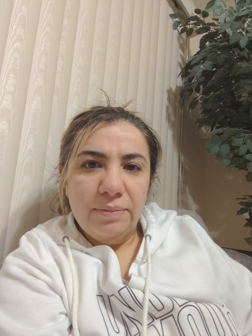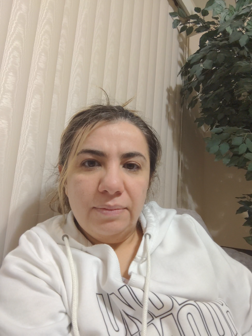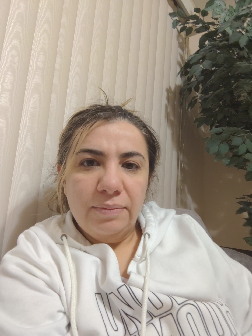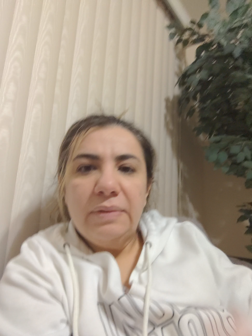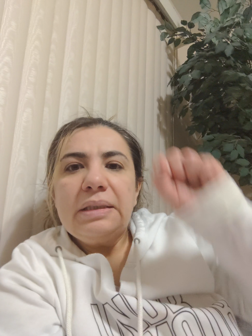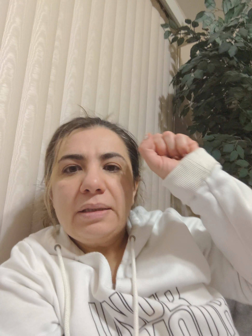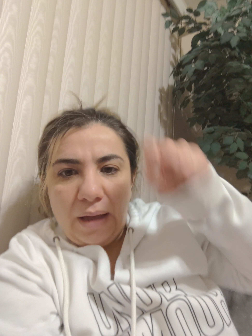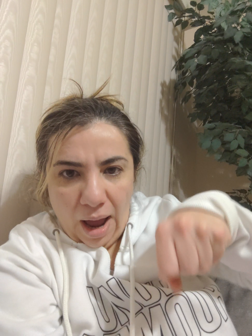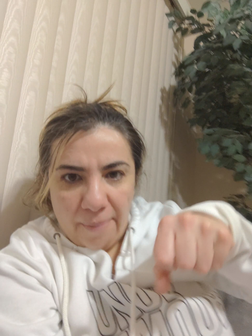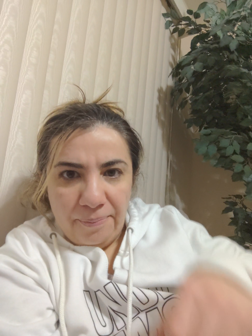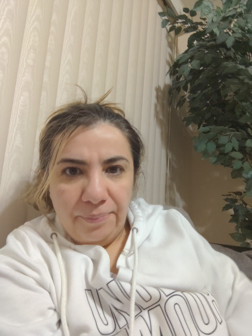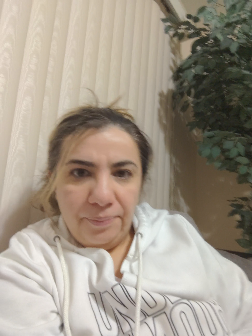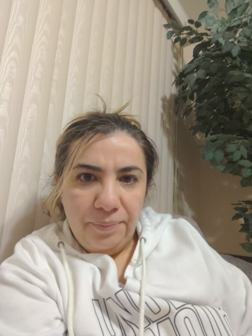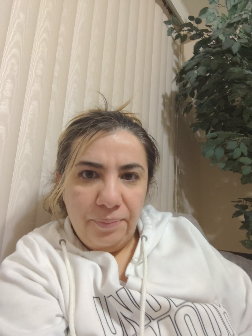can